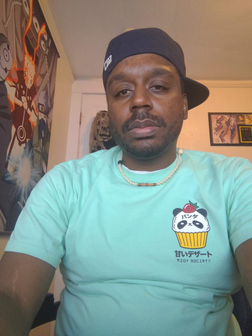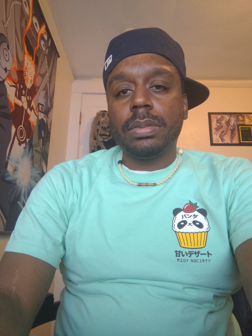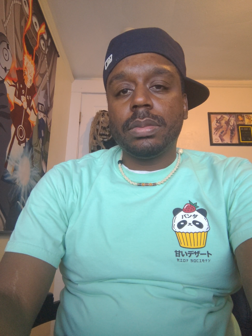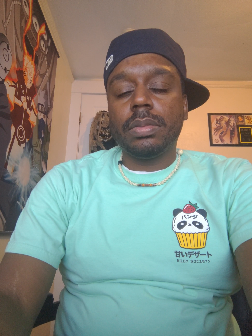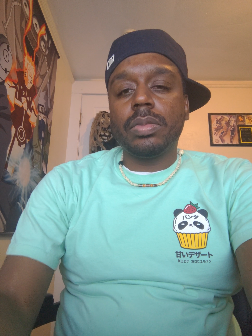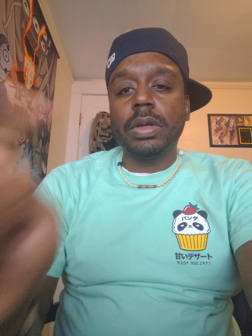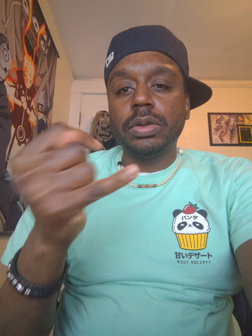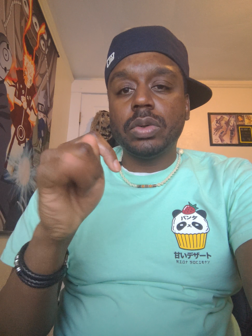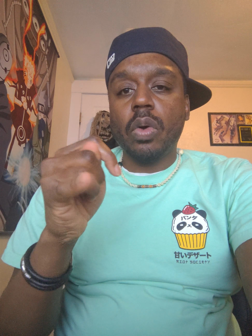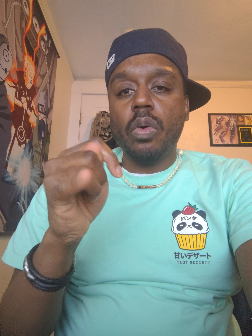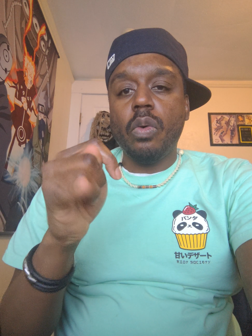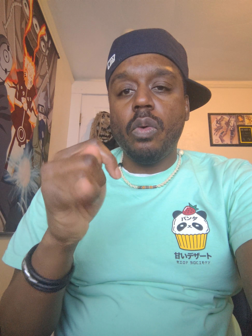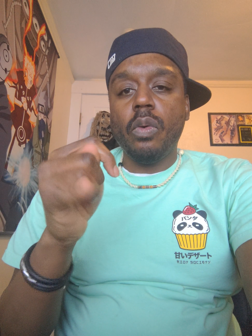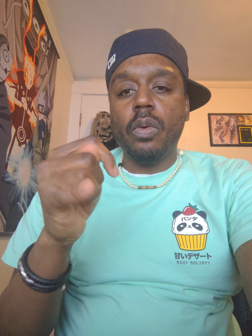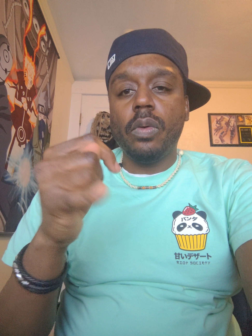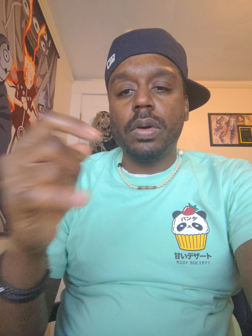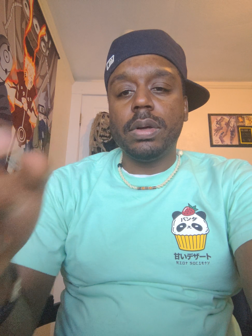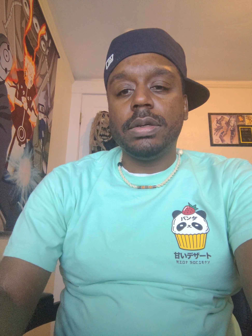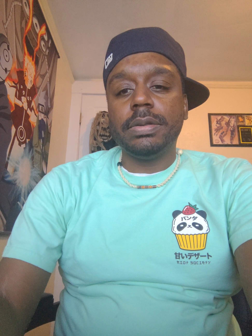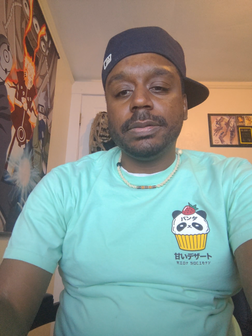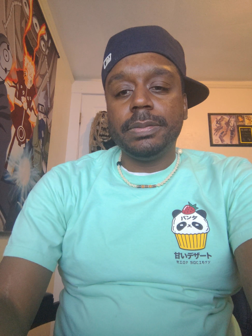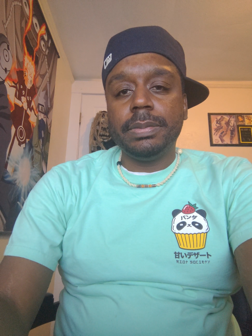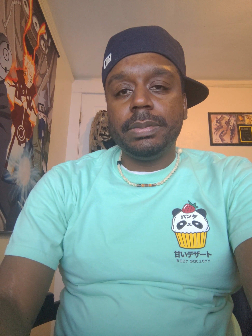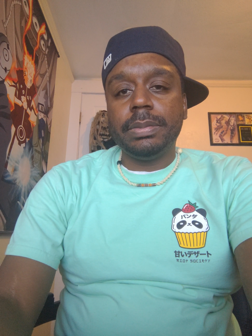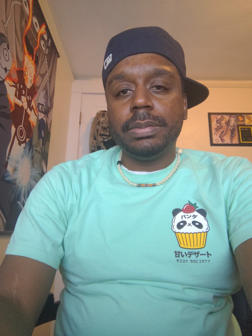toy